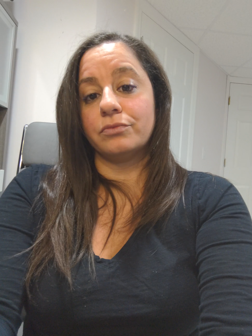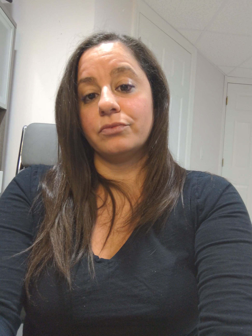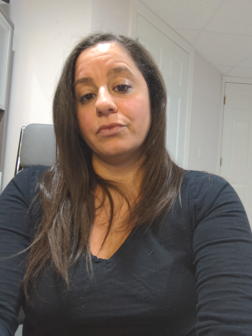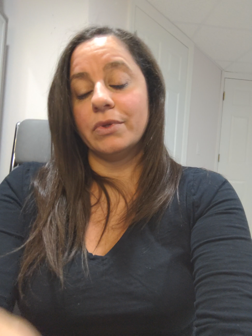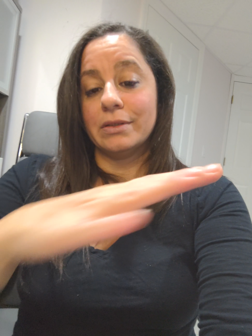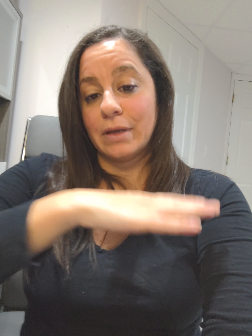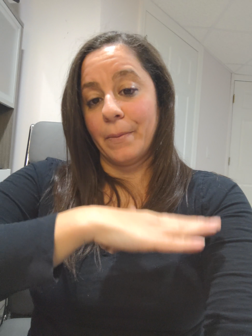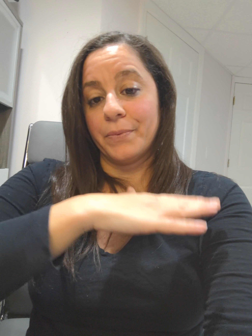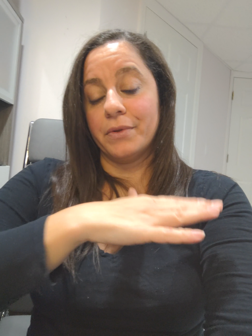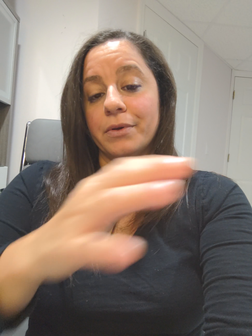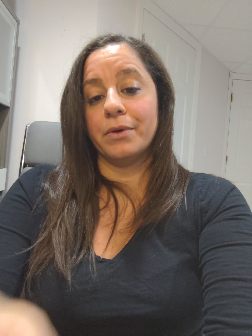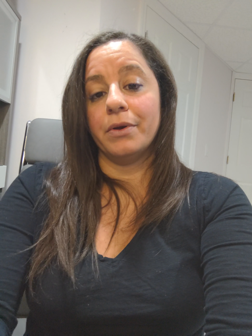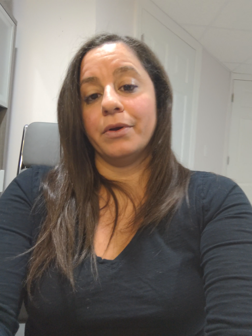table